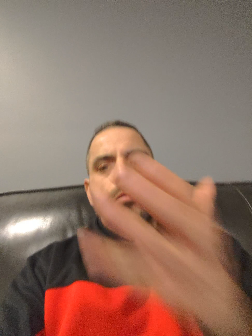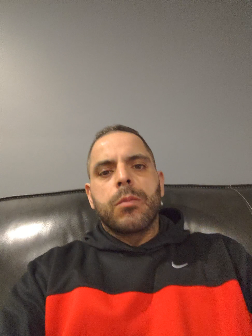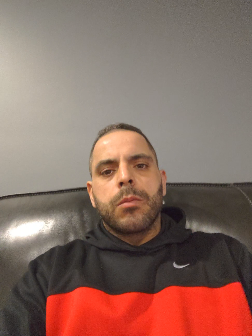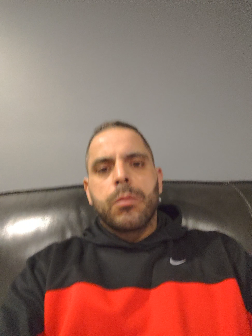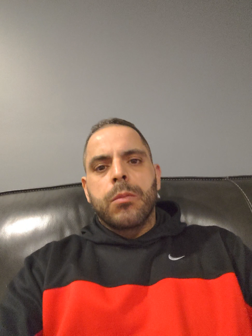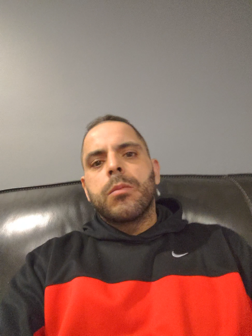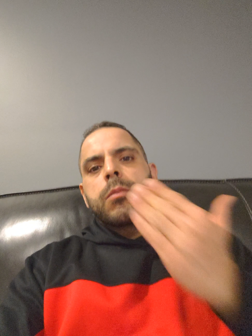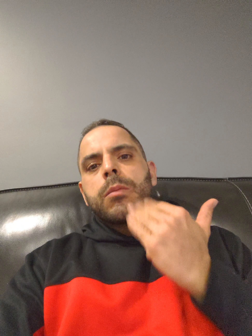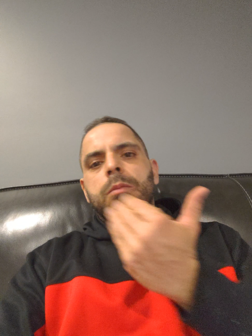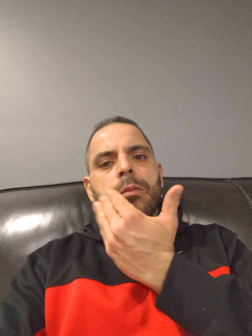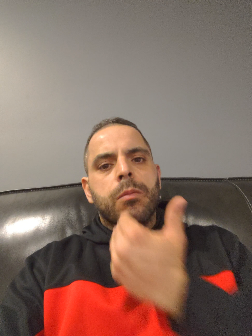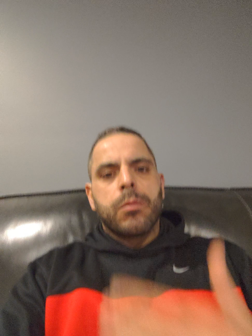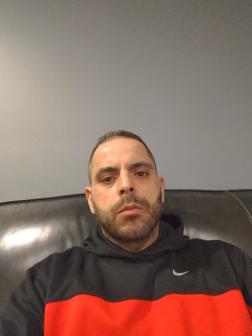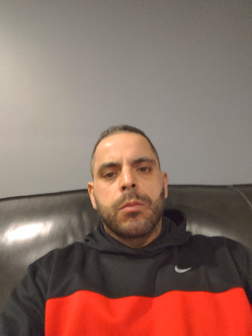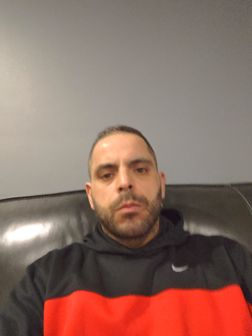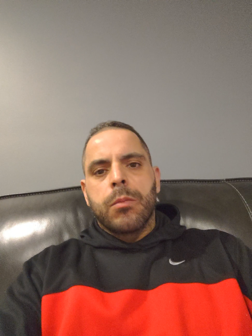napkin